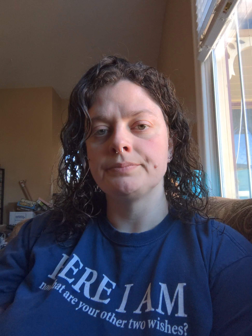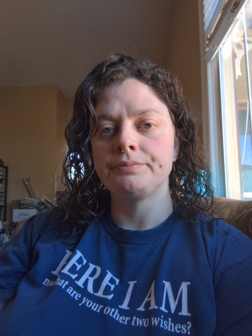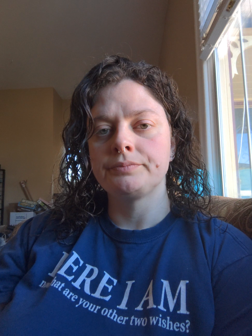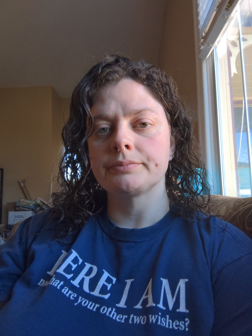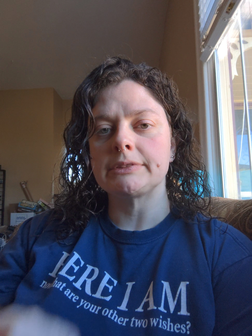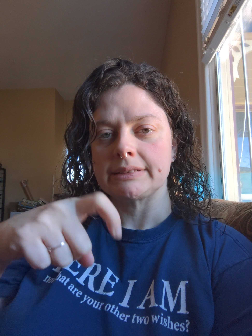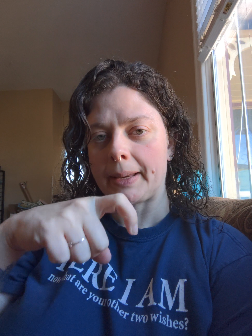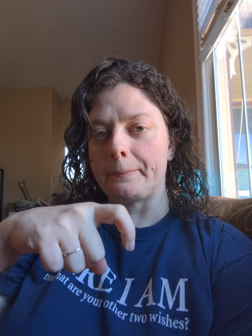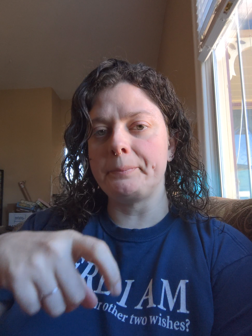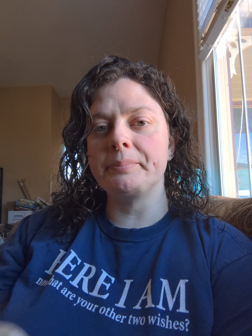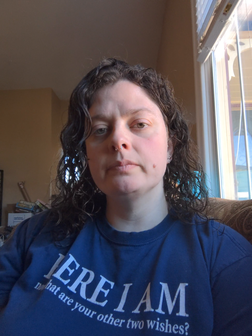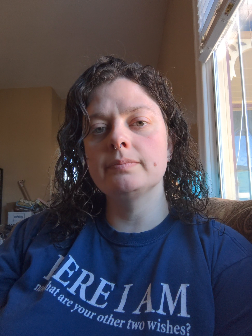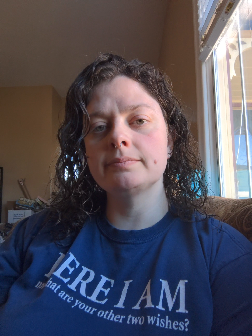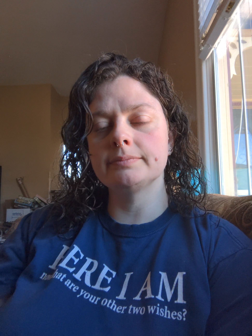time